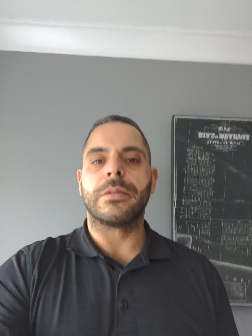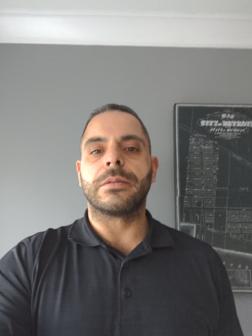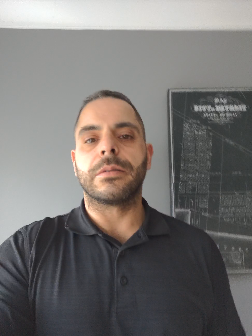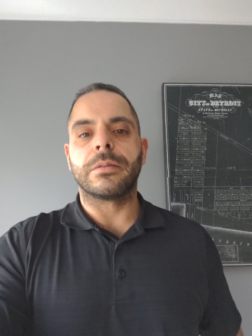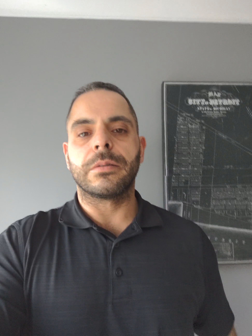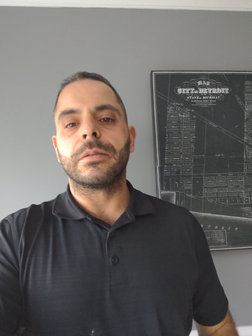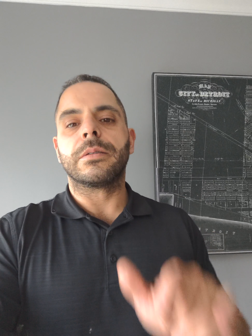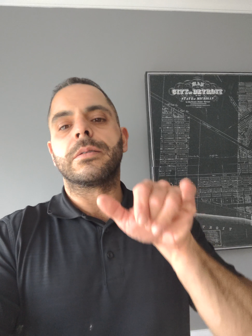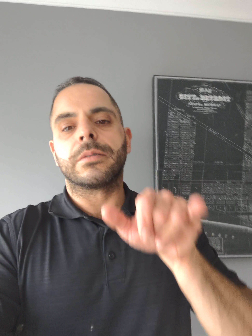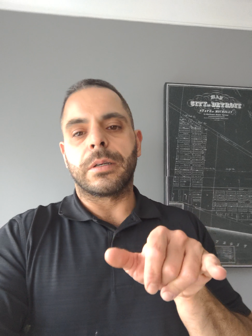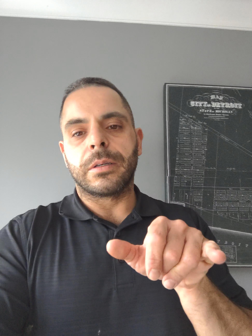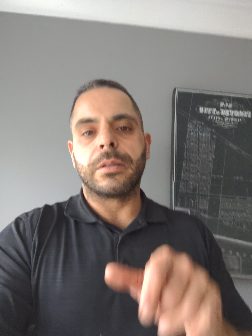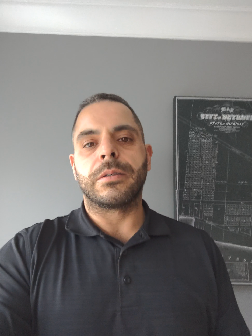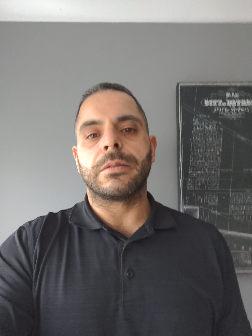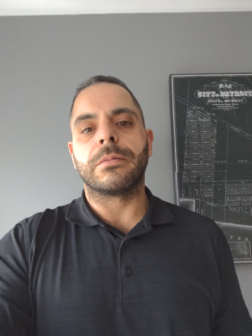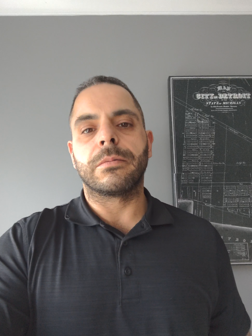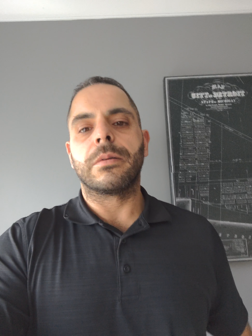stay